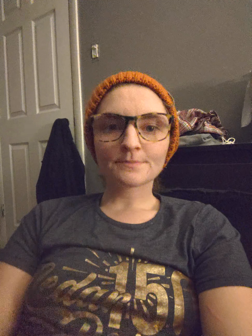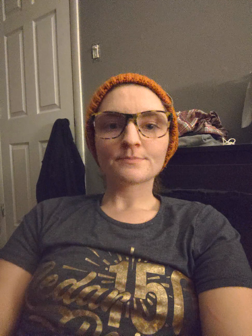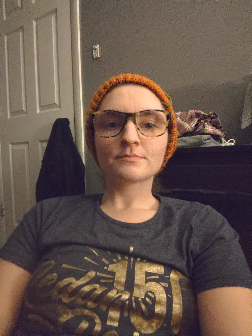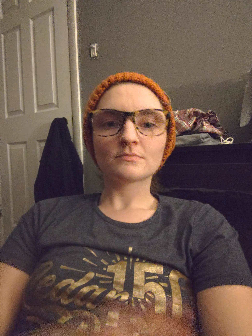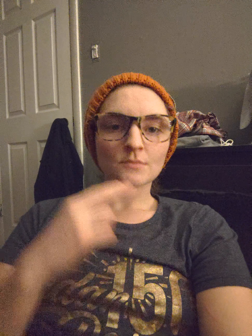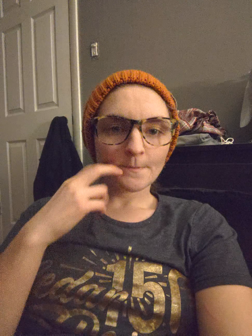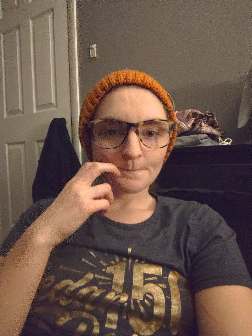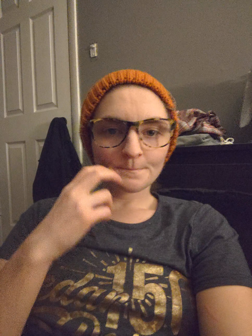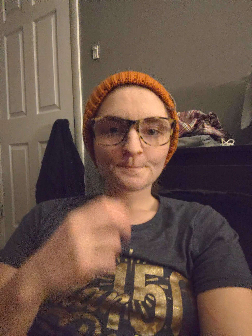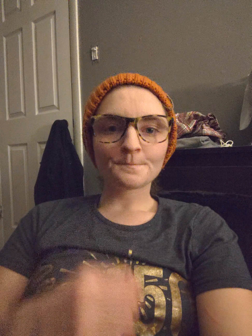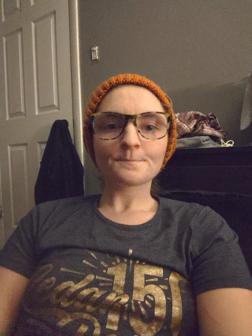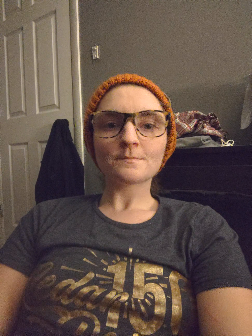gum